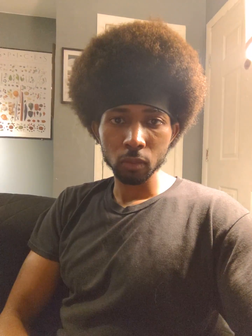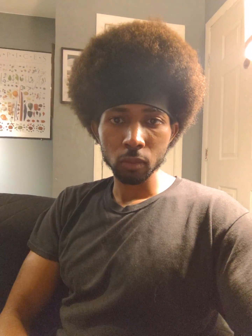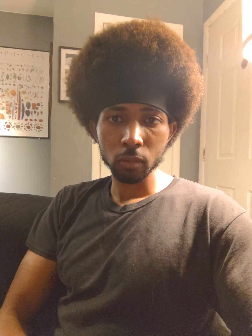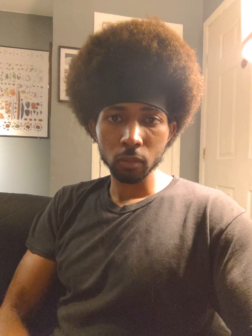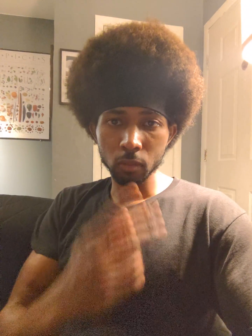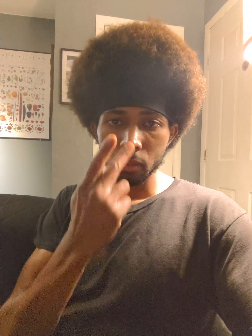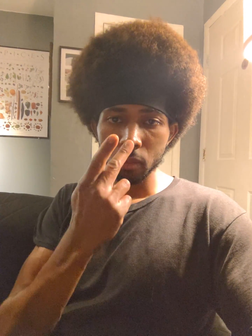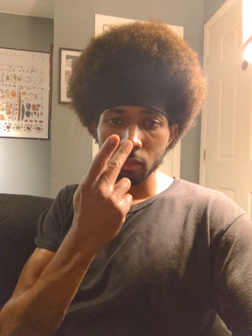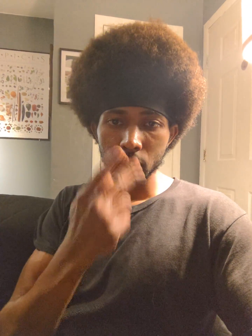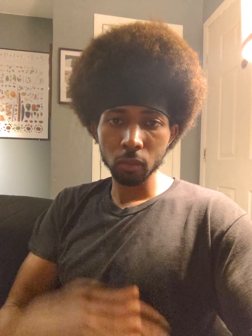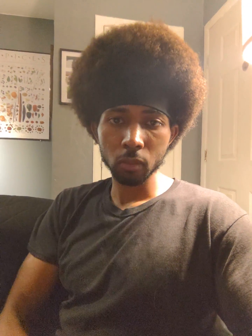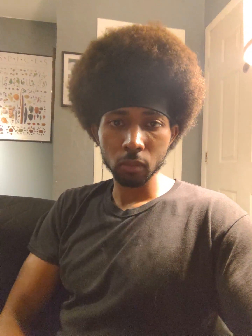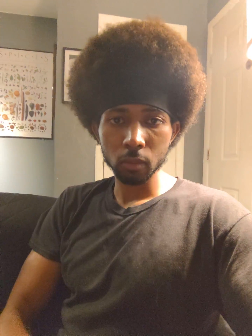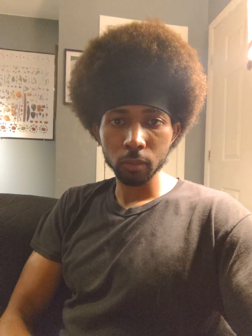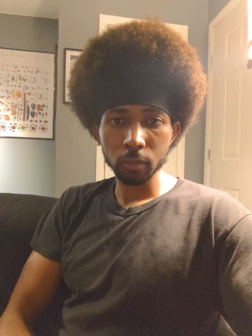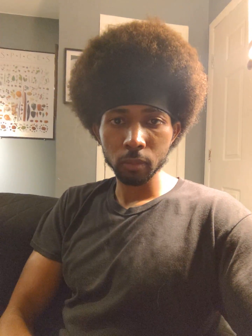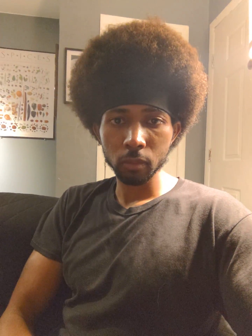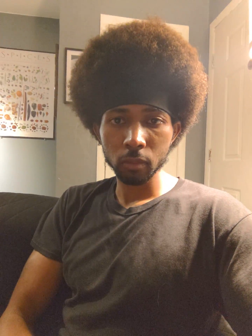penis